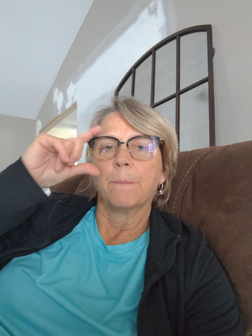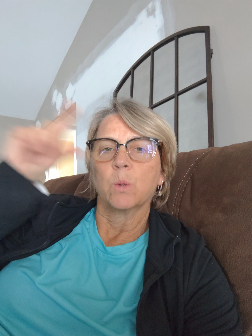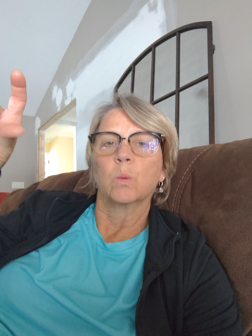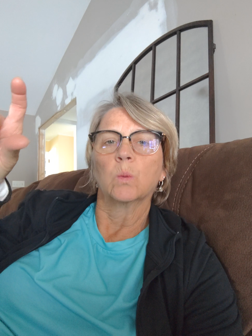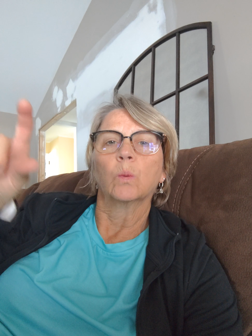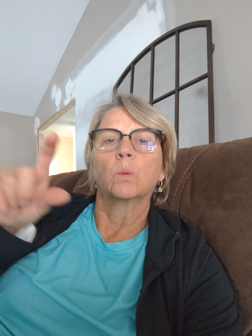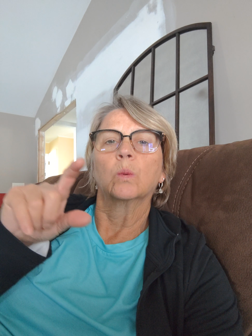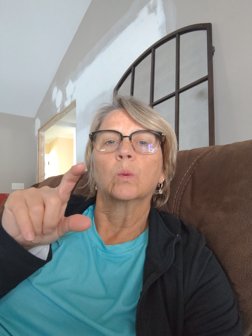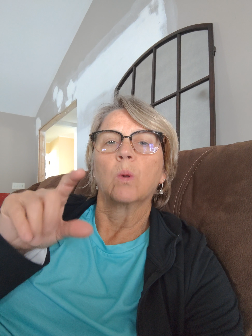moon